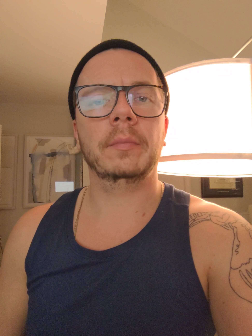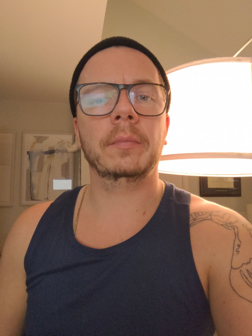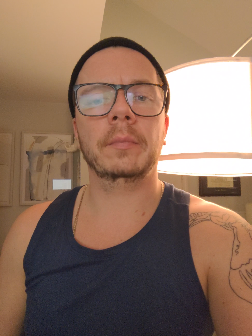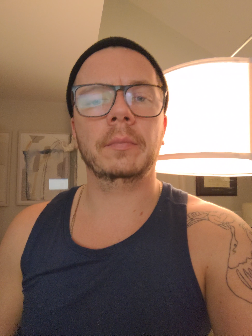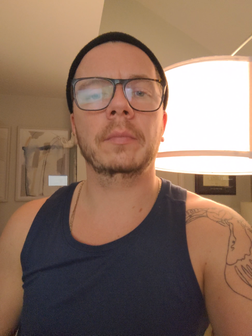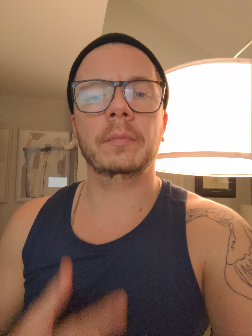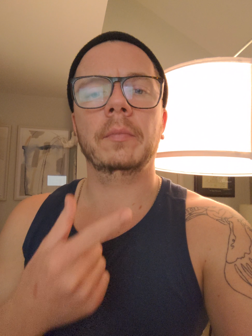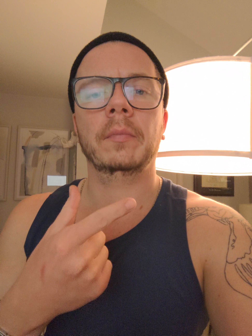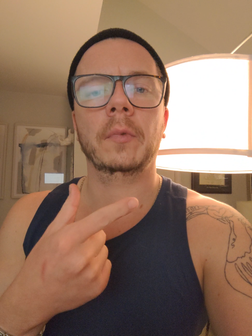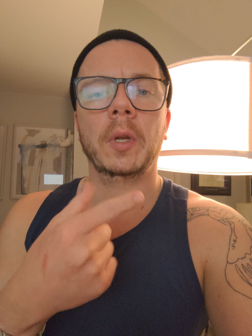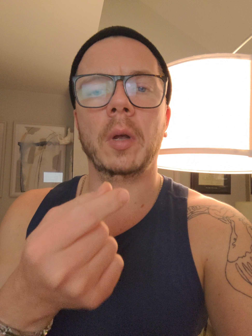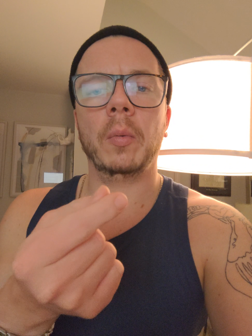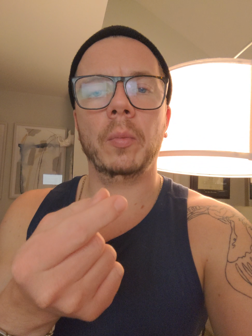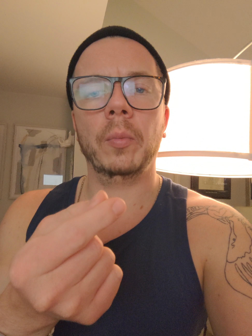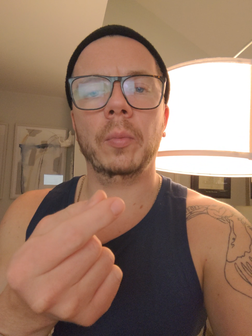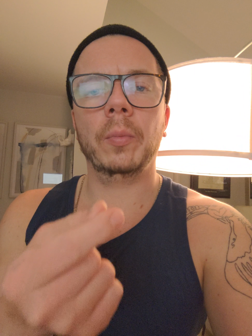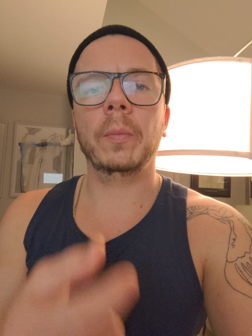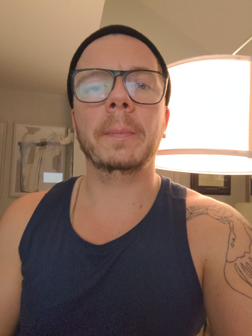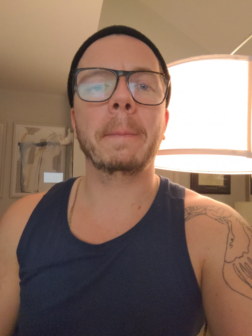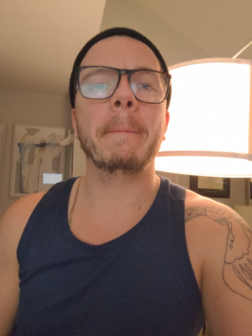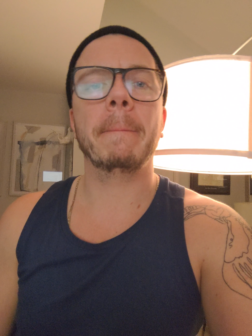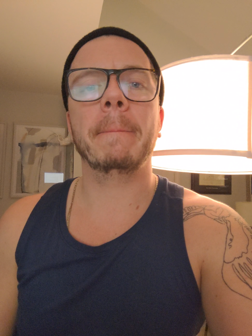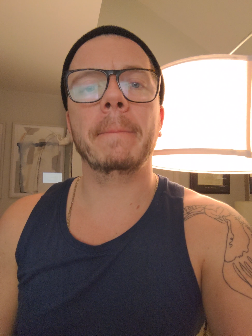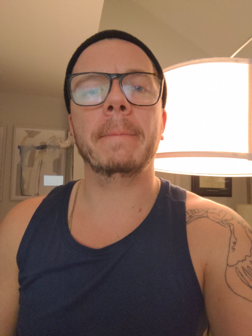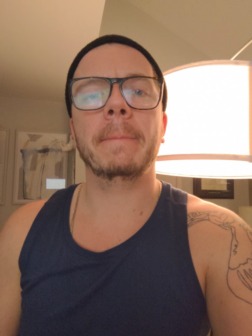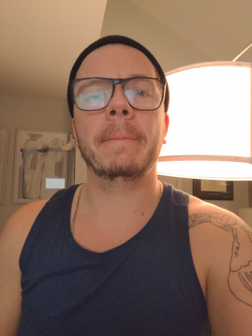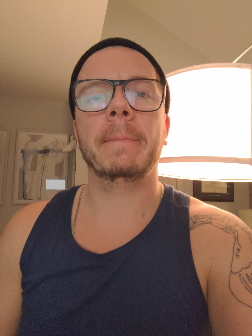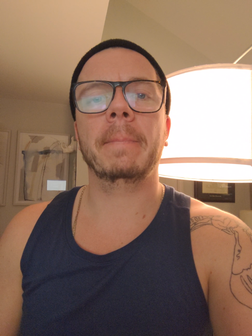go